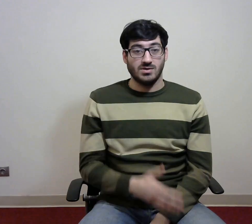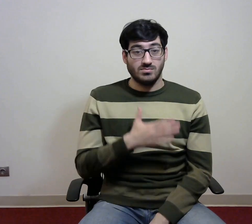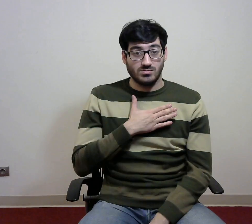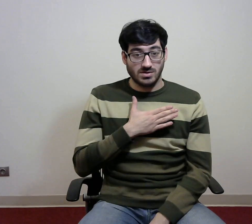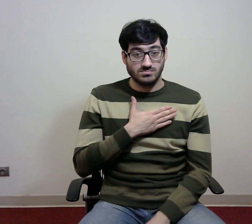mənim